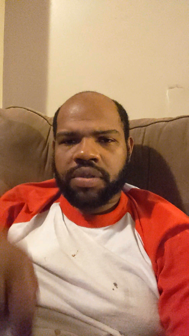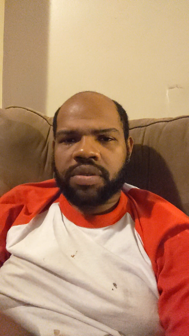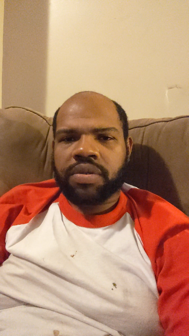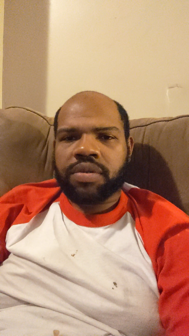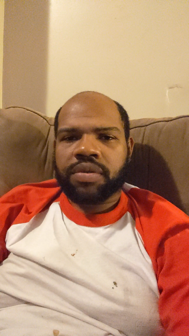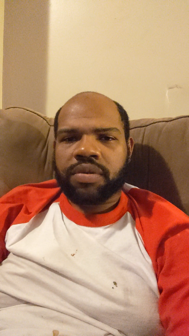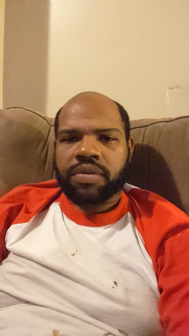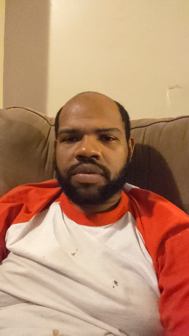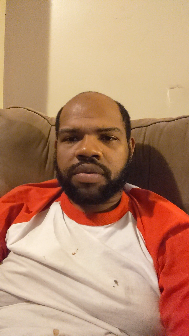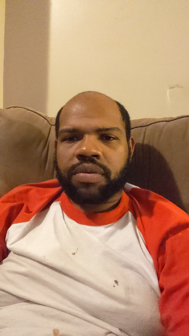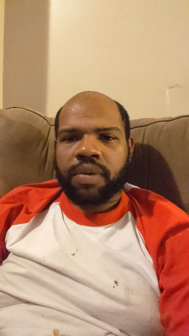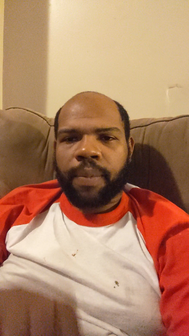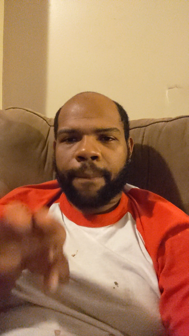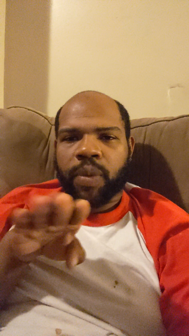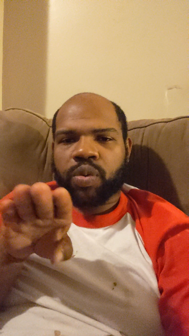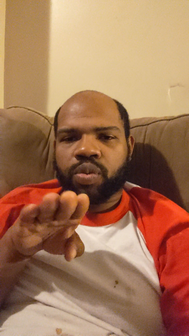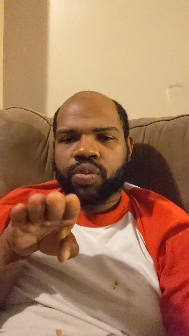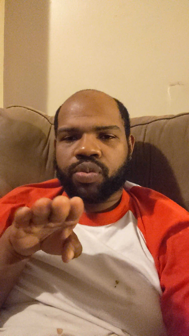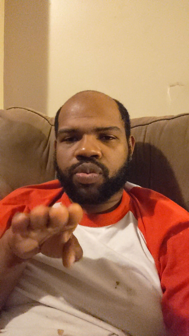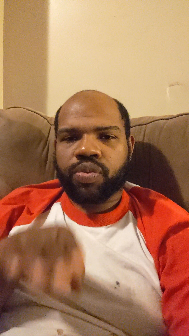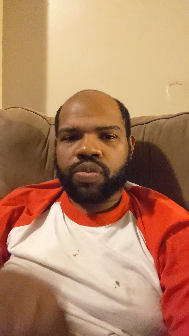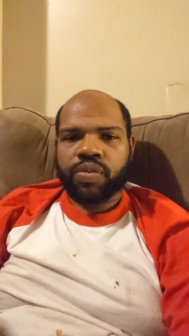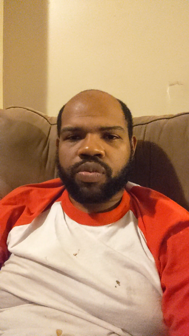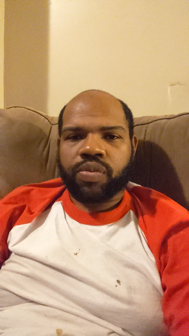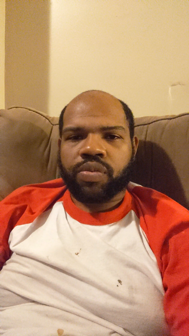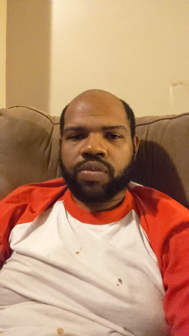boots